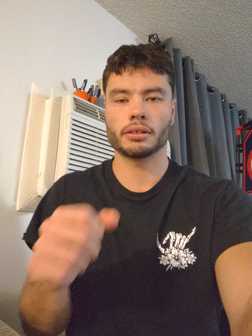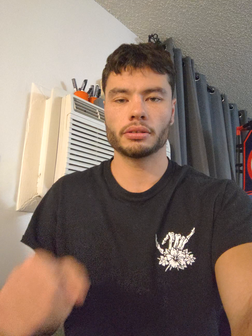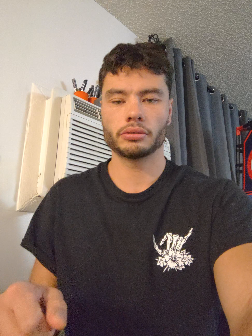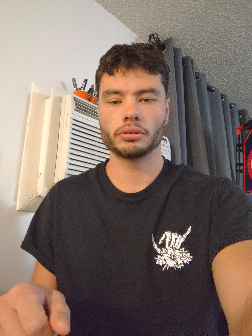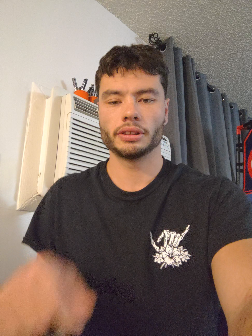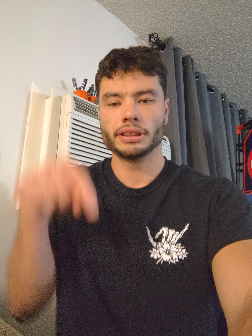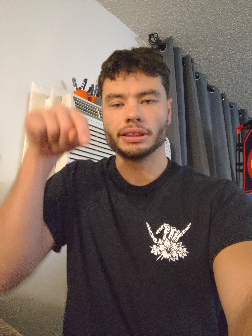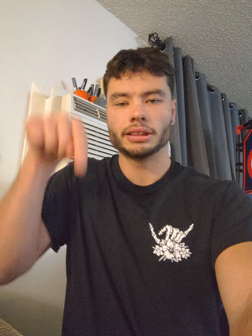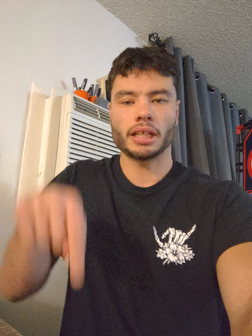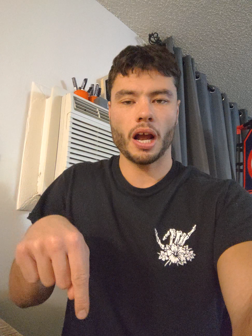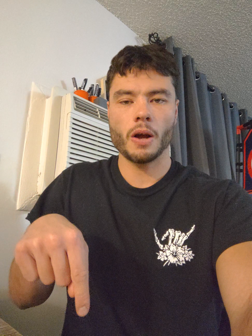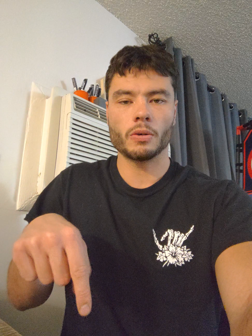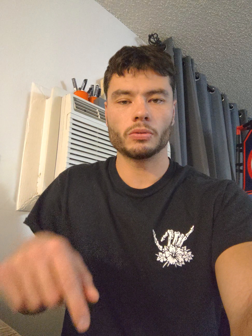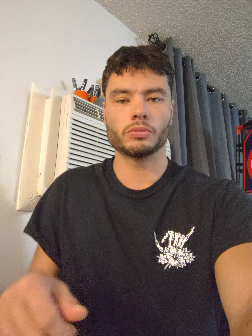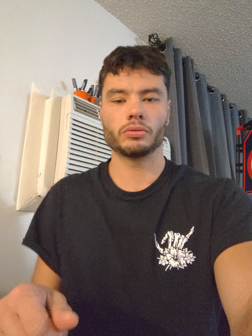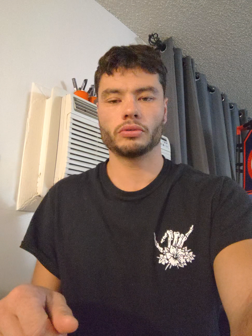down